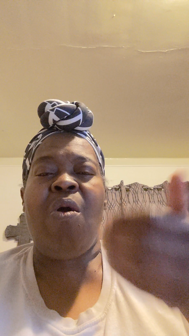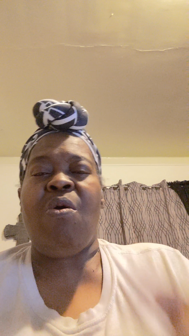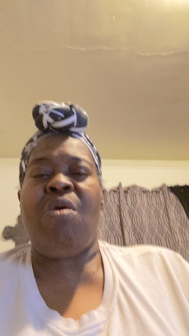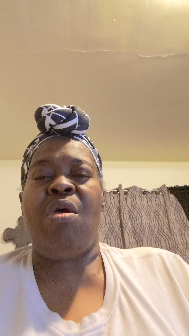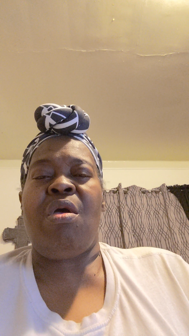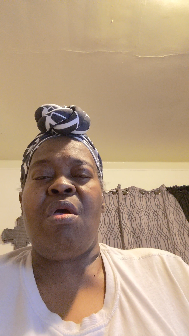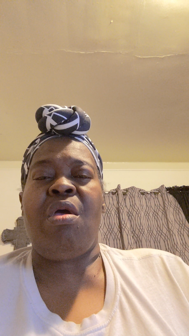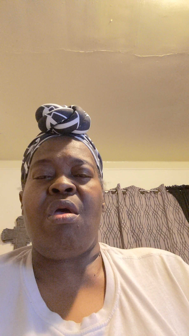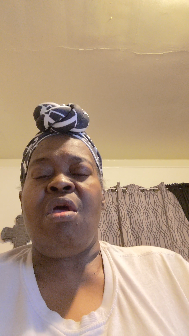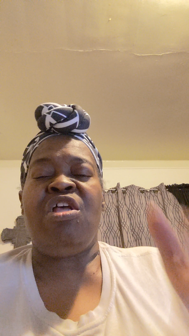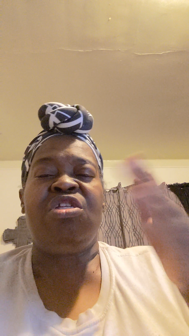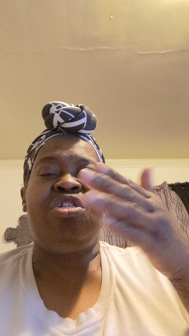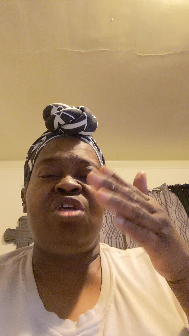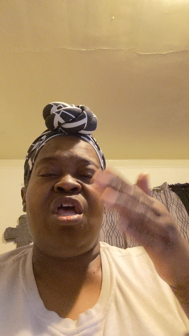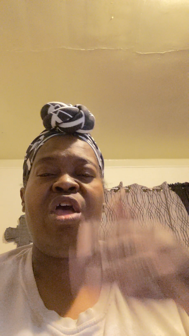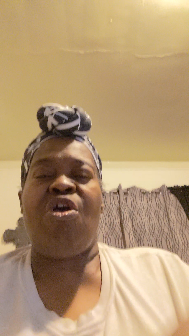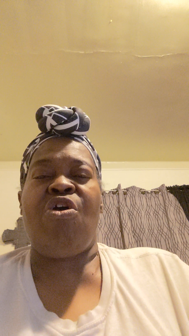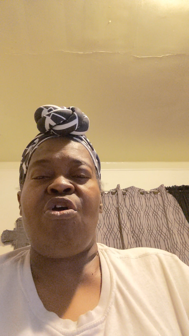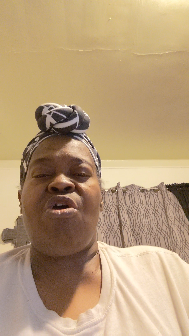share